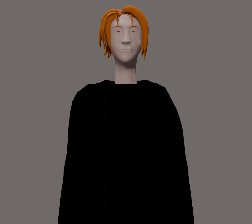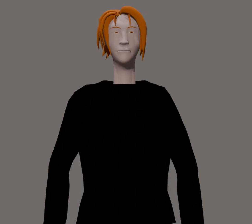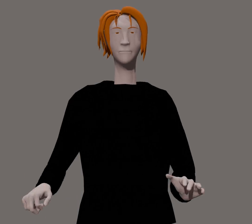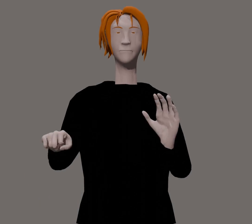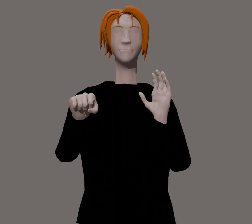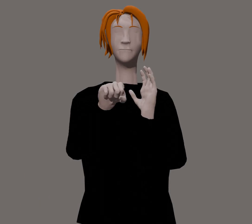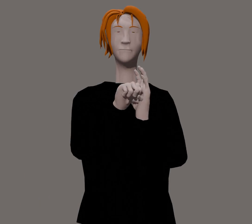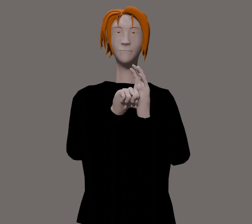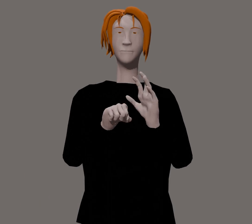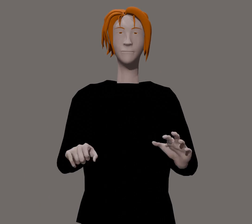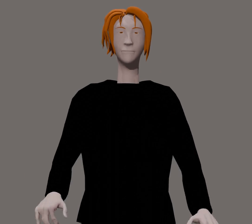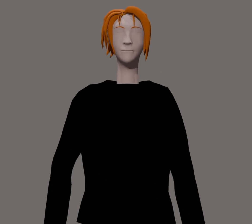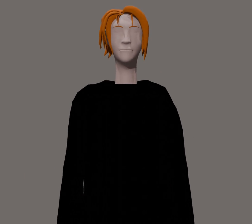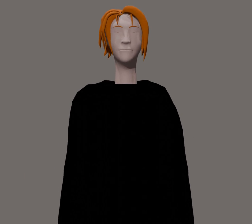Concussion